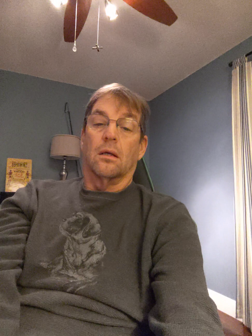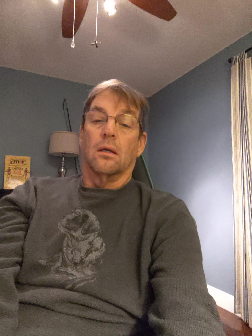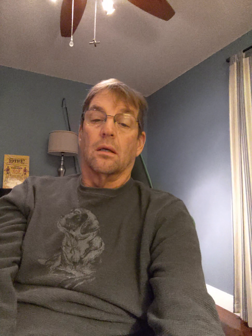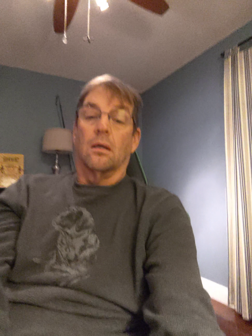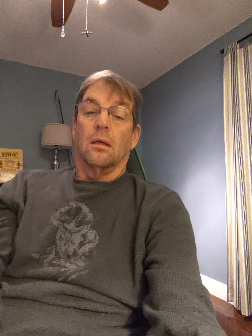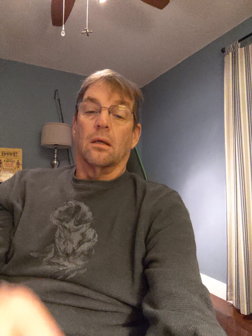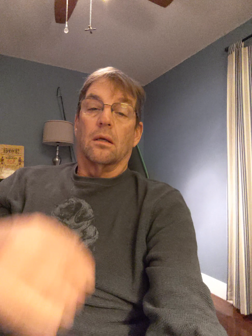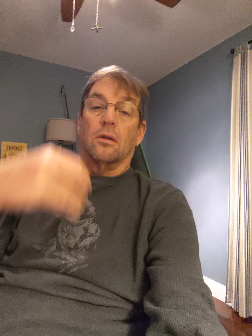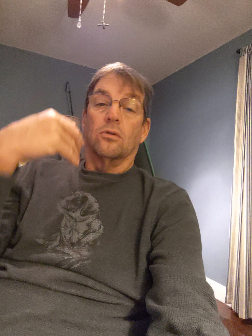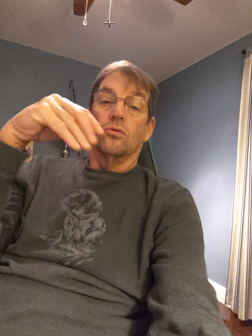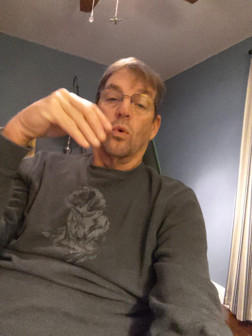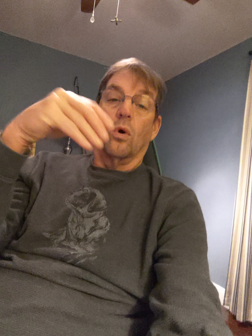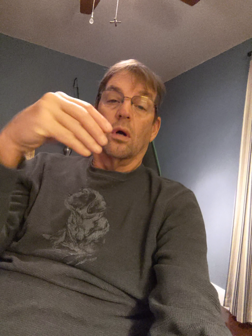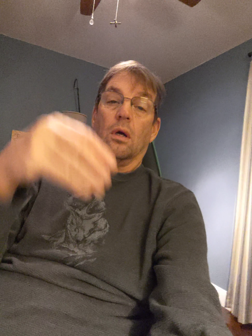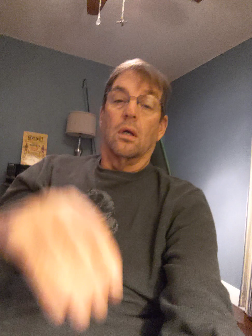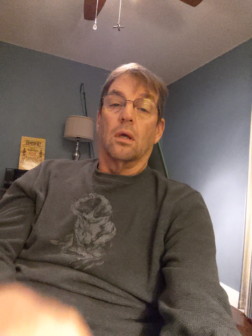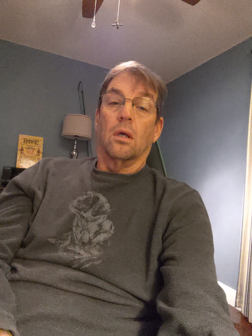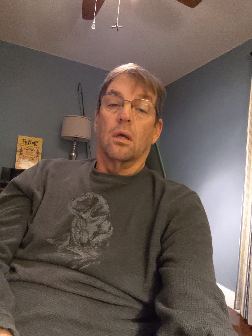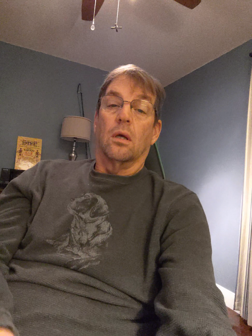store